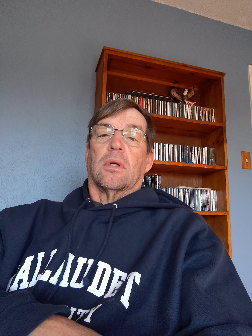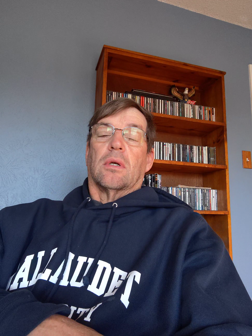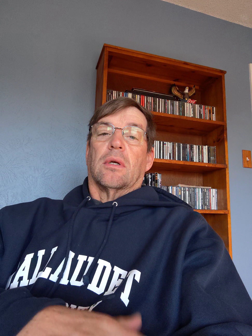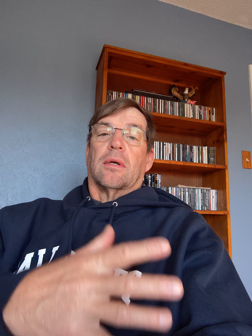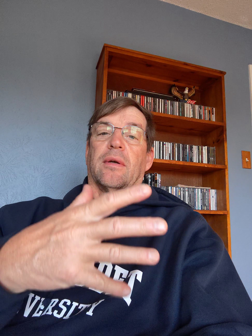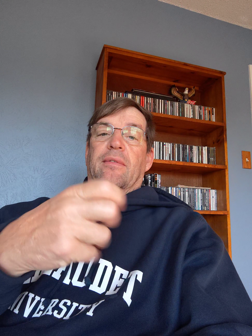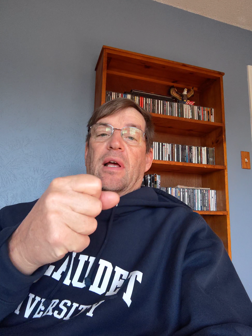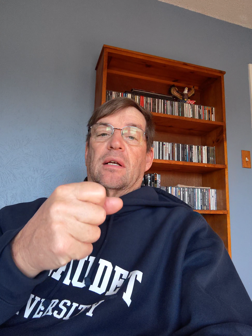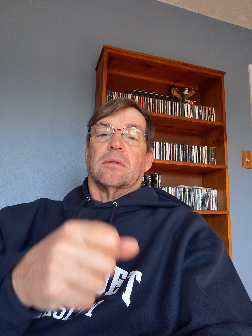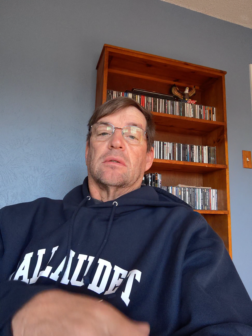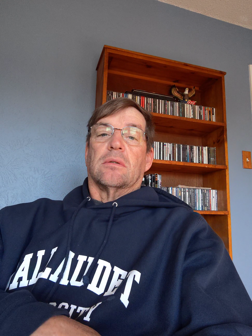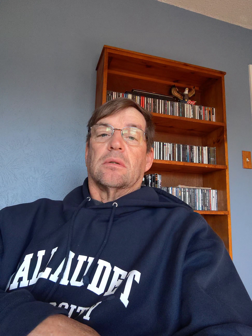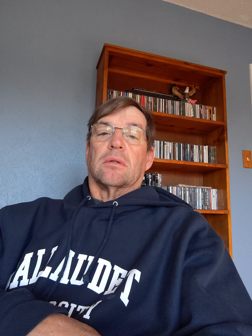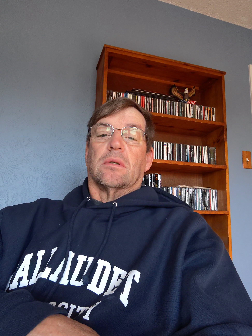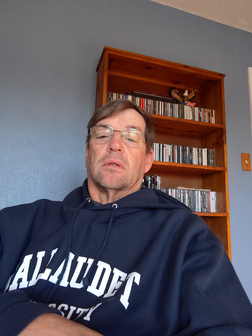fast